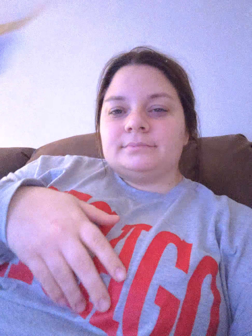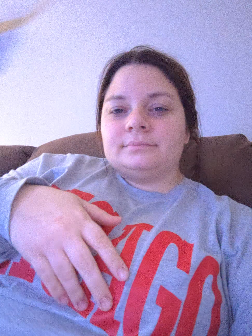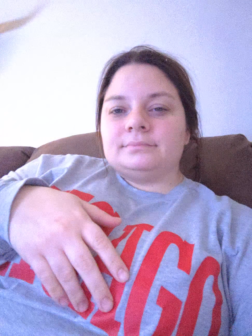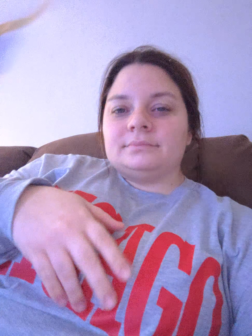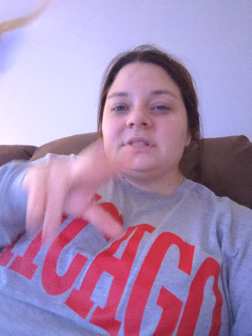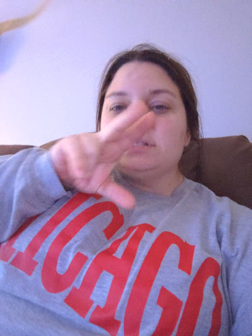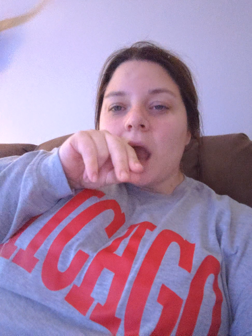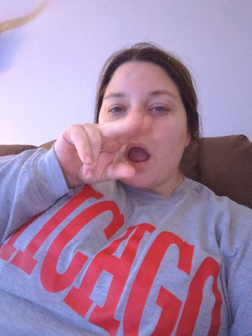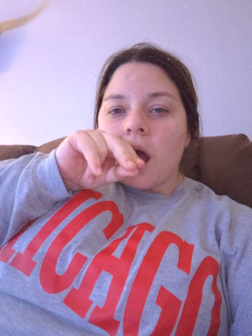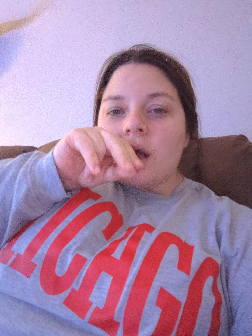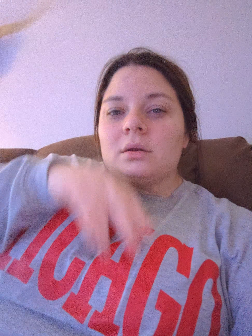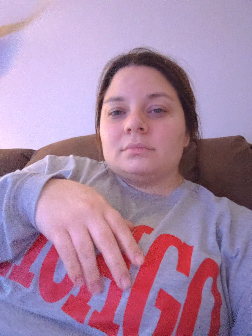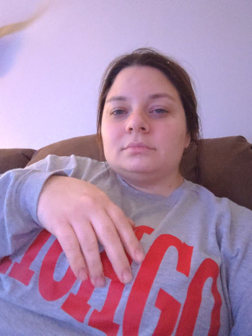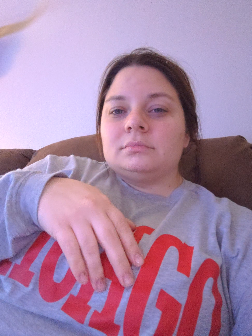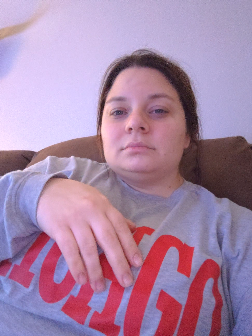duck